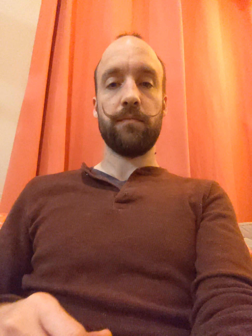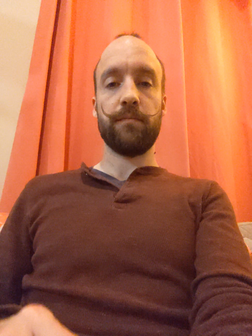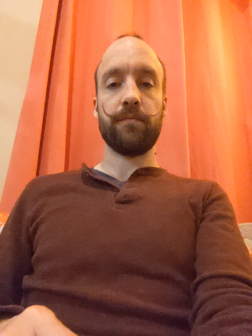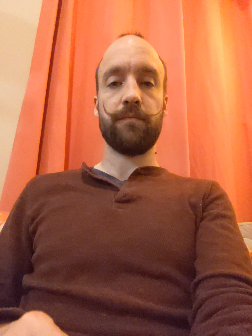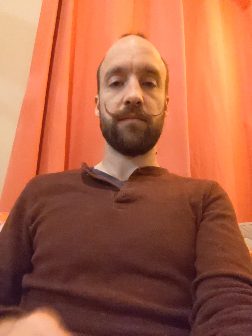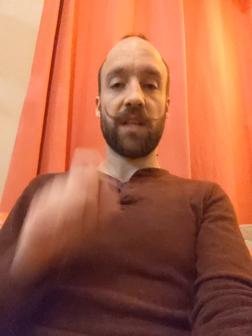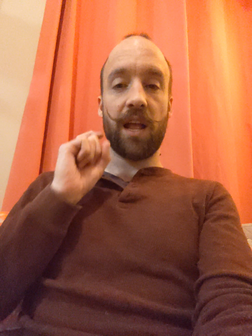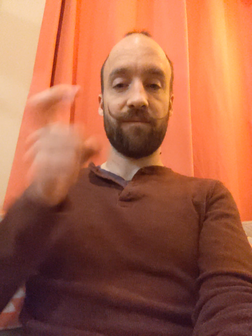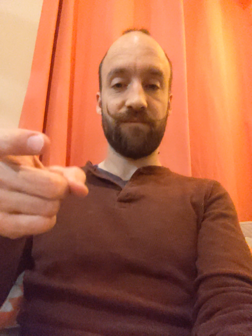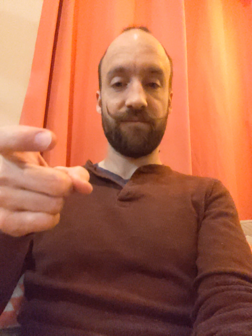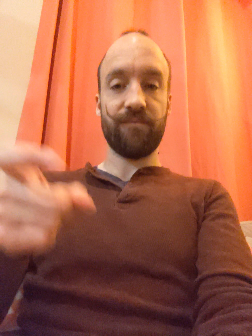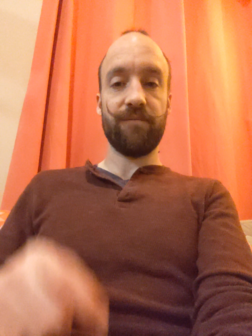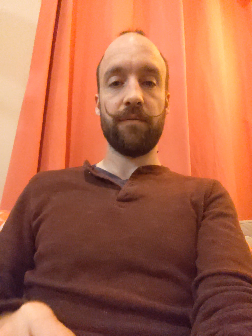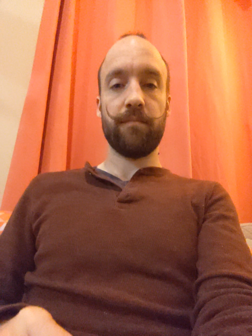gift